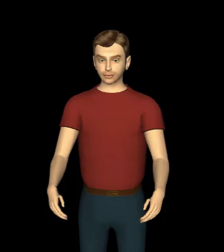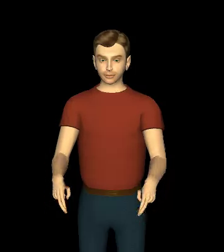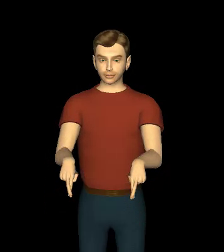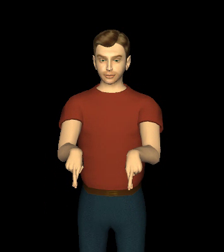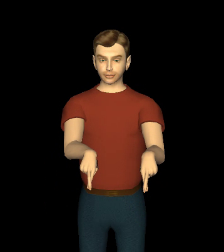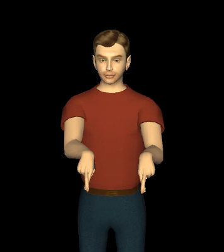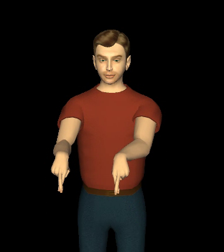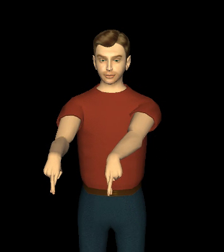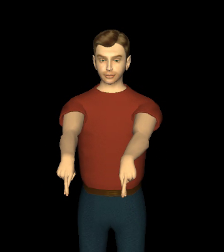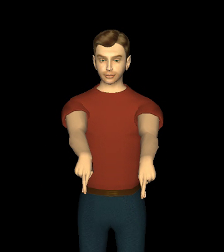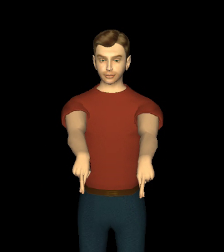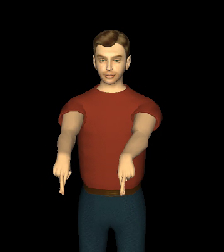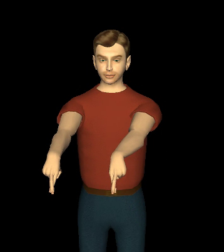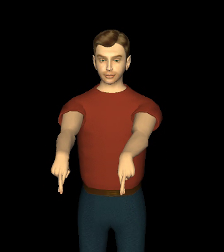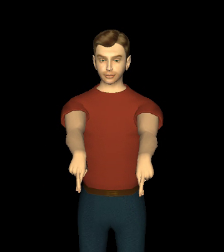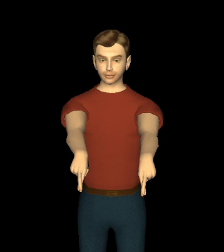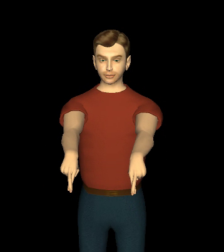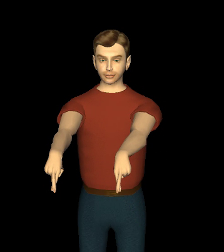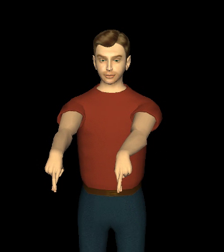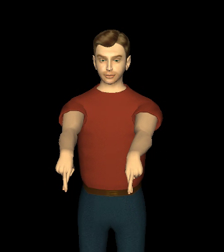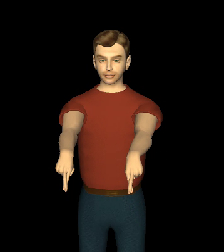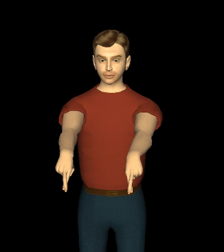نهر